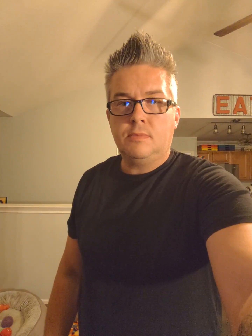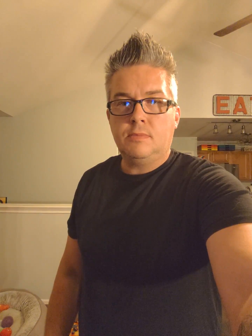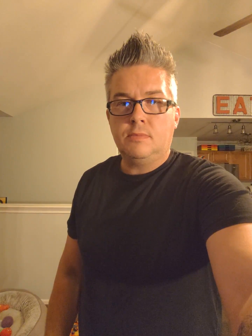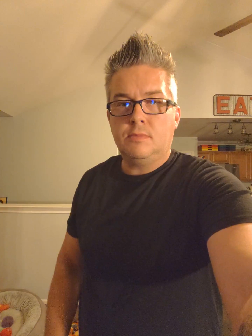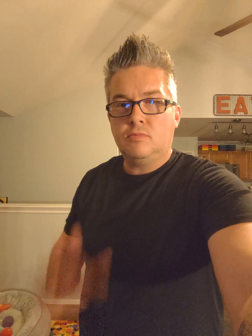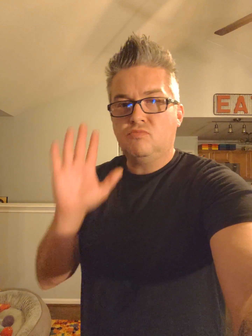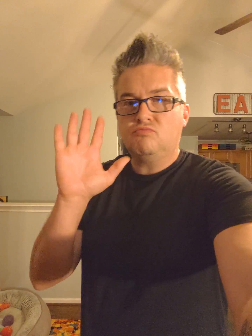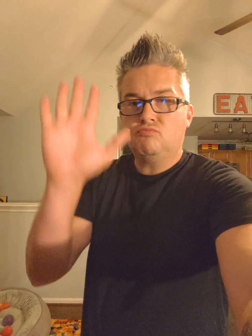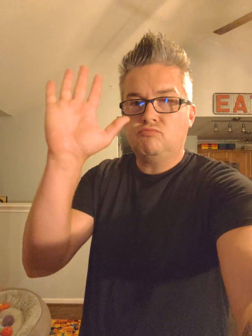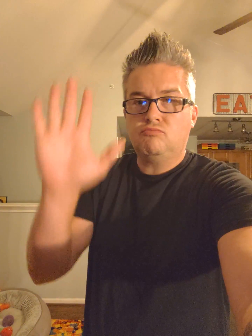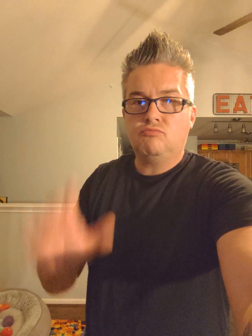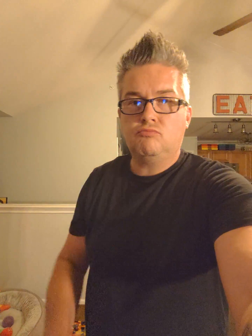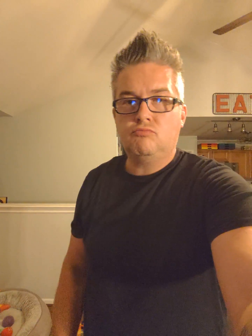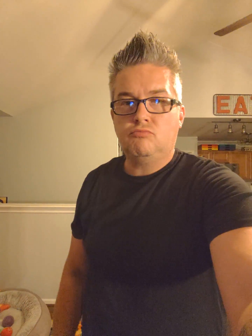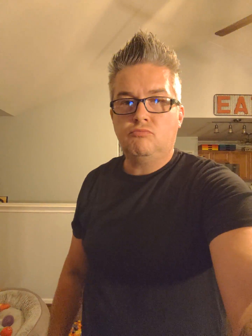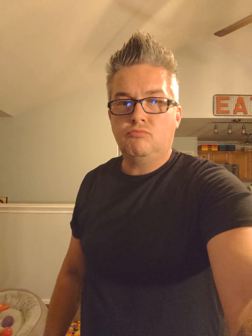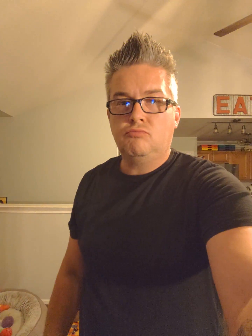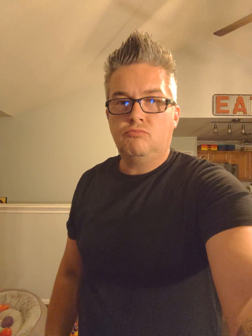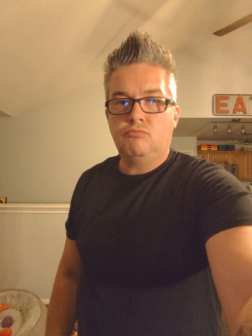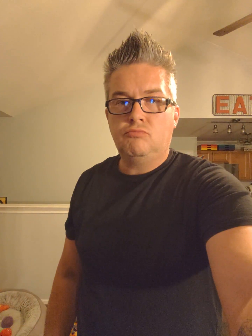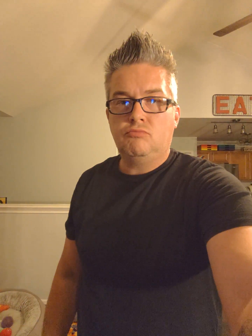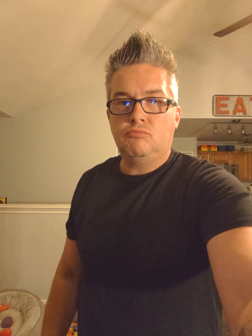give me five